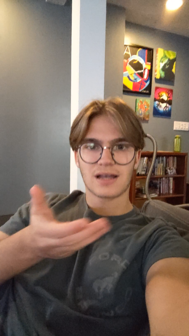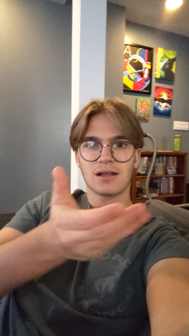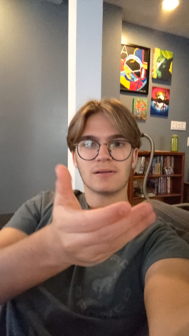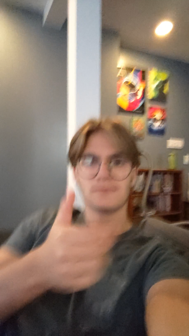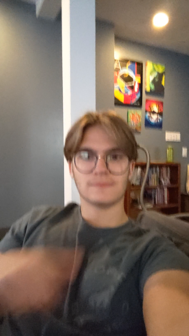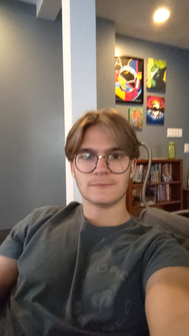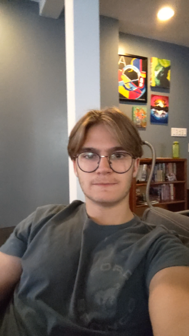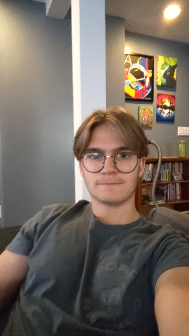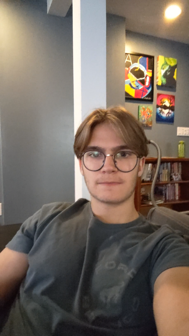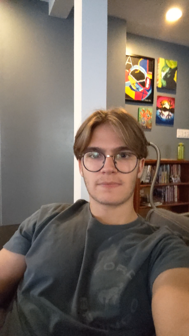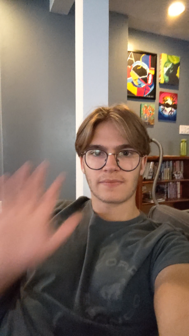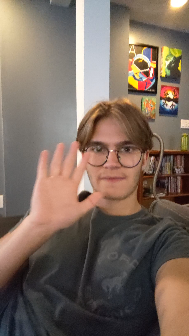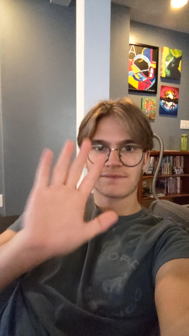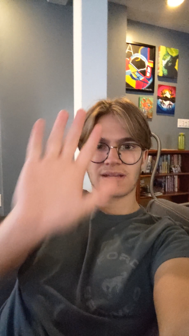give me five